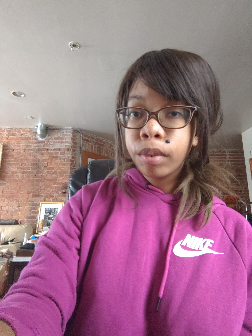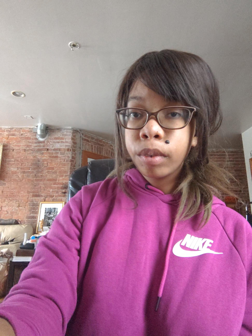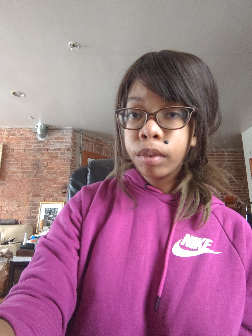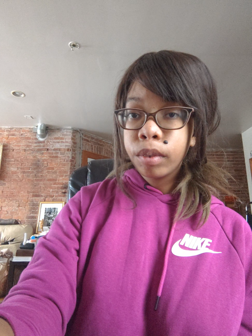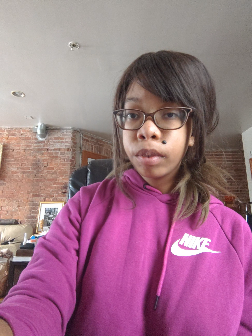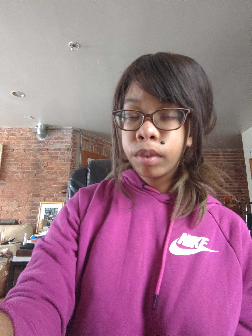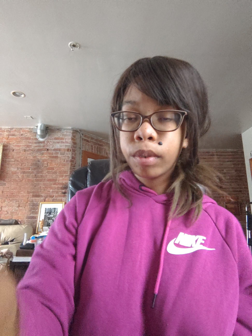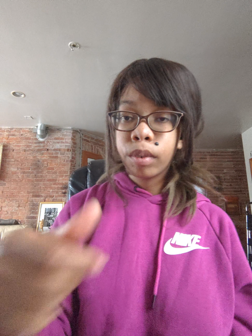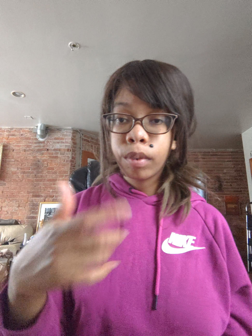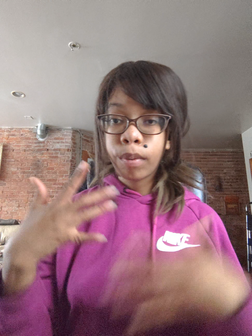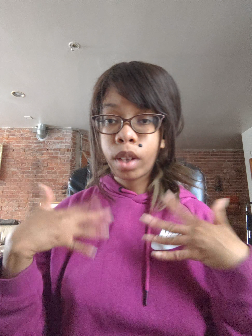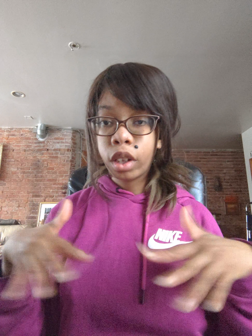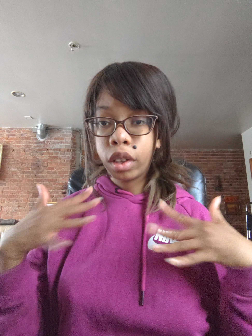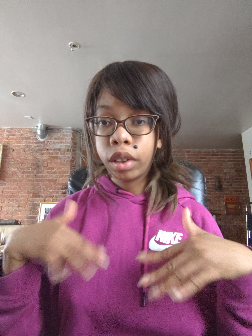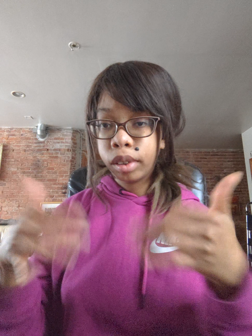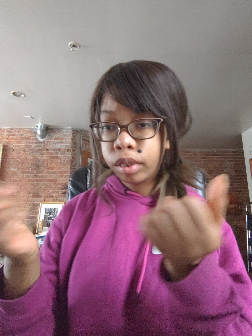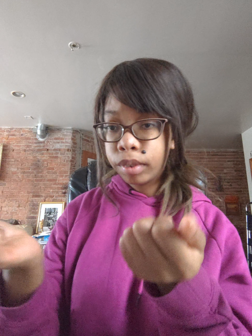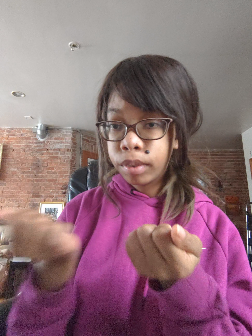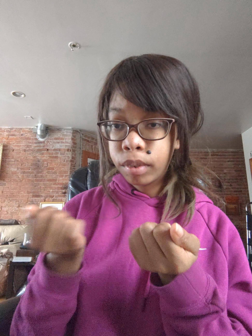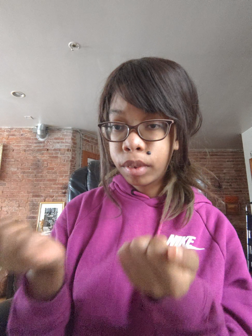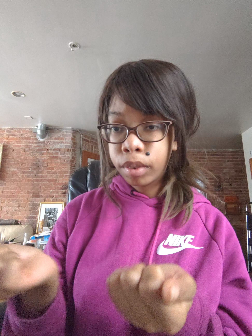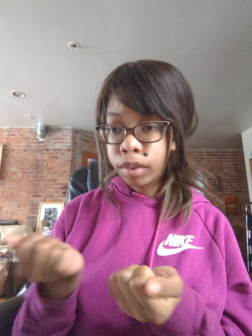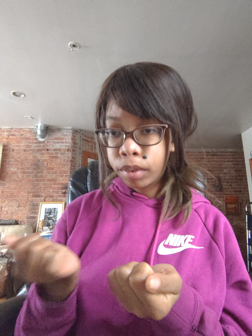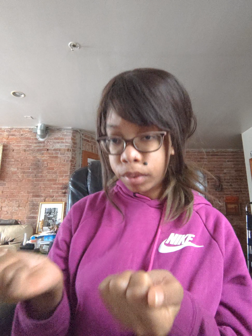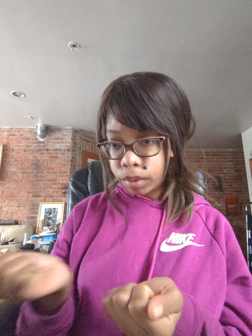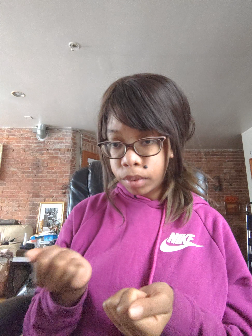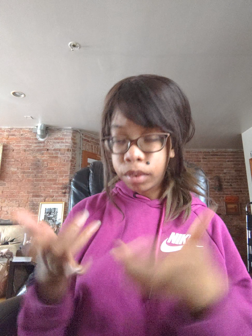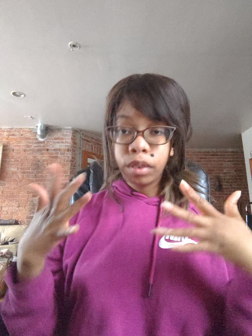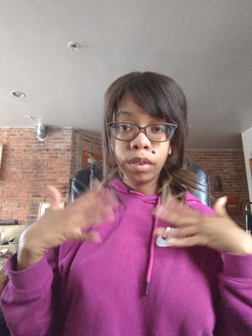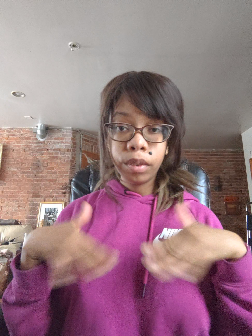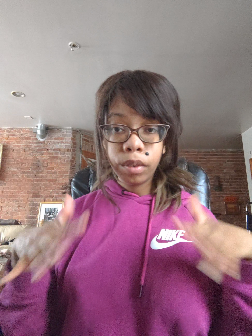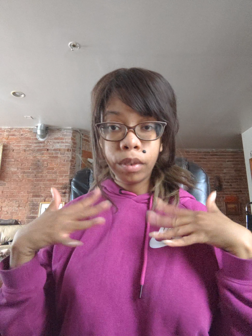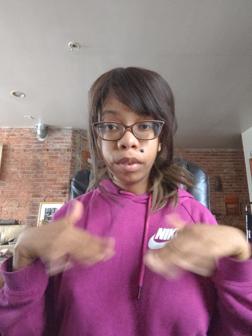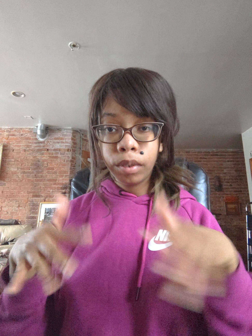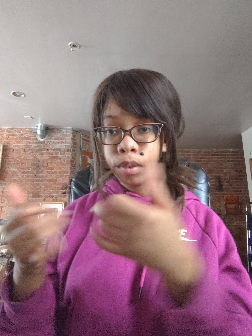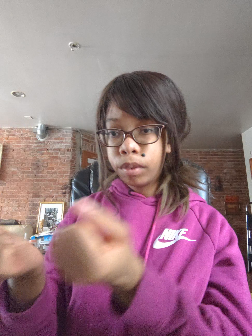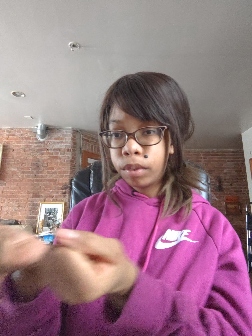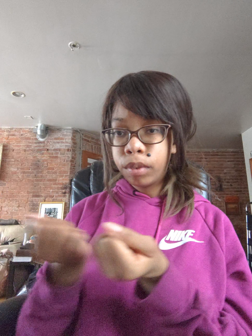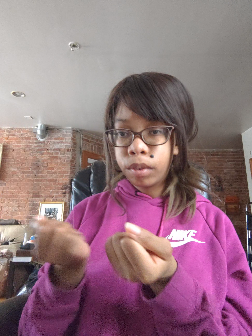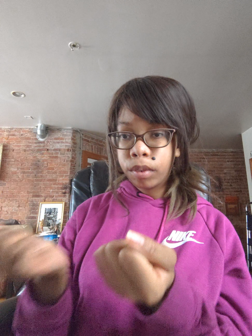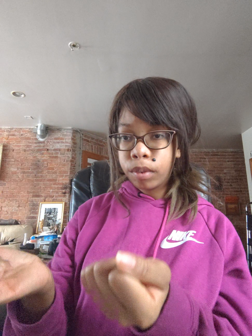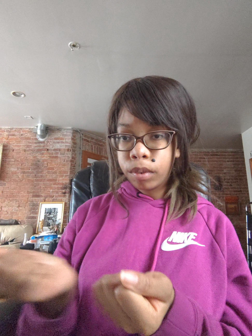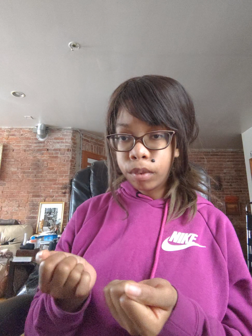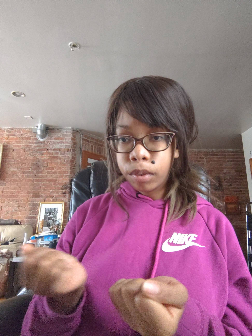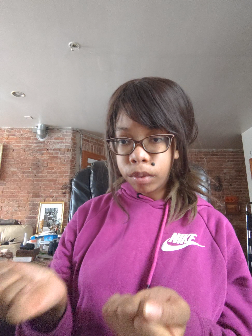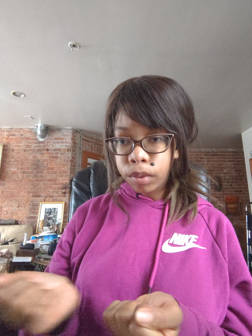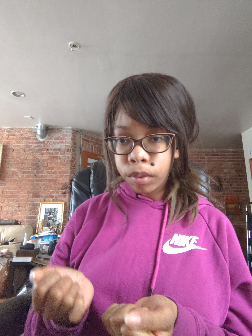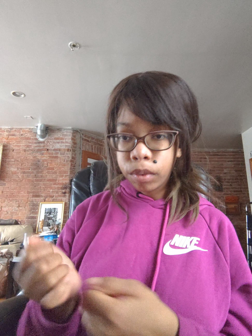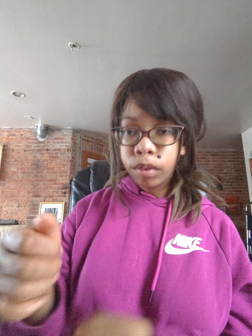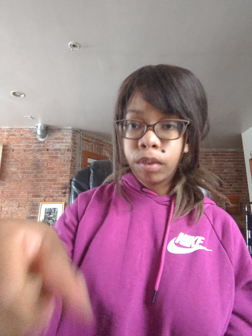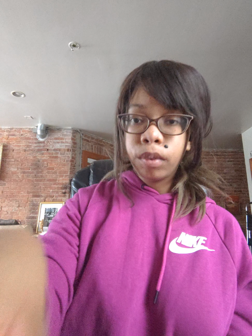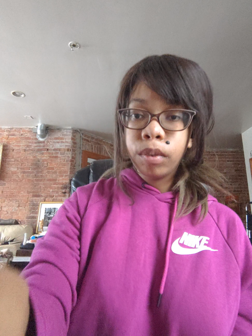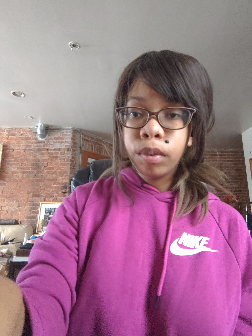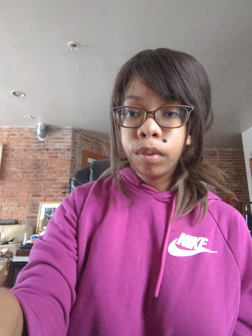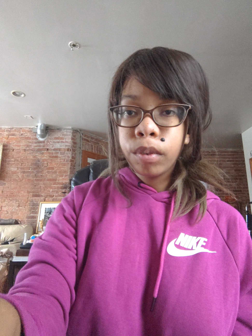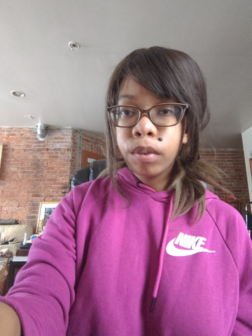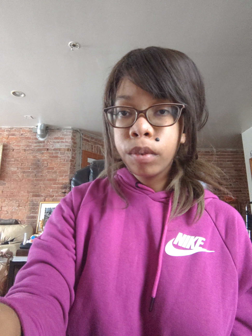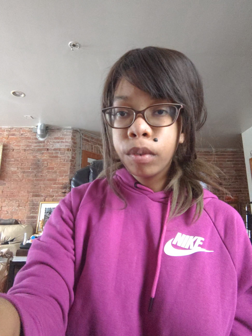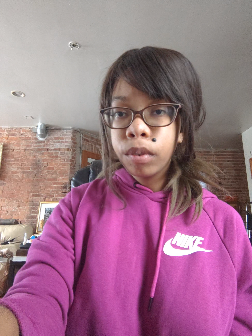drawer